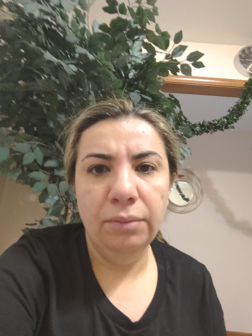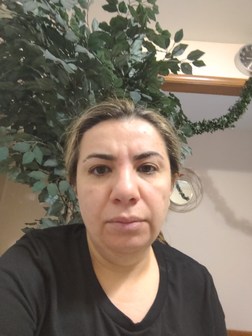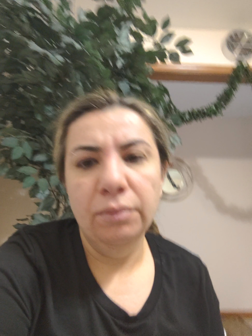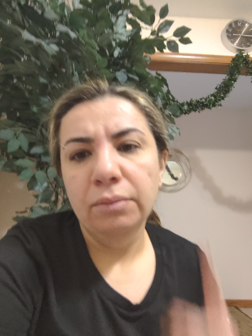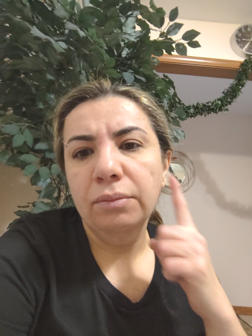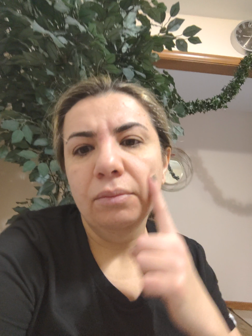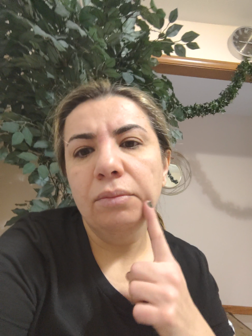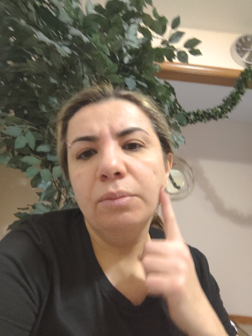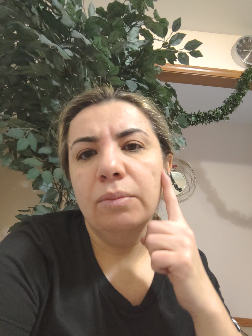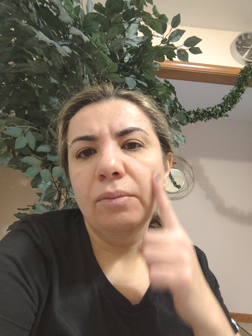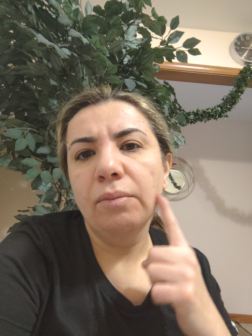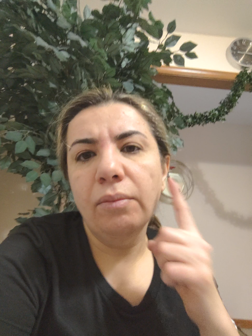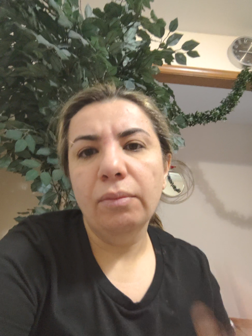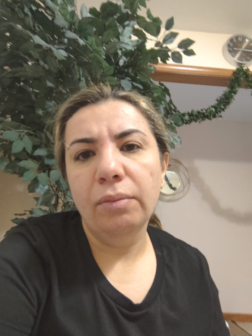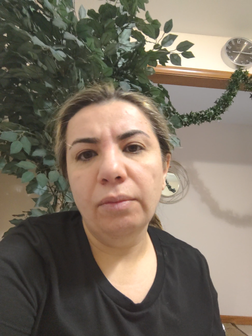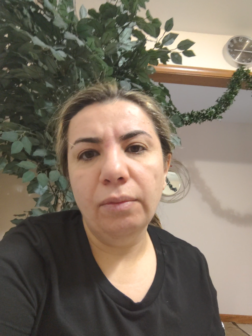cheek